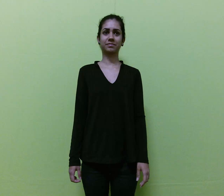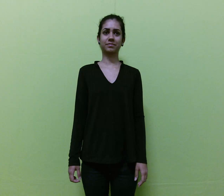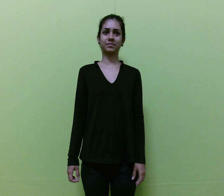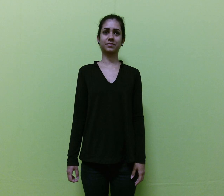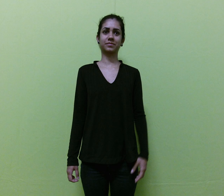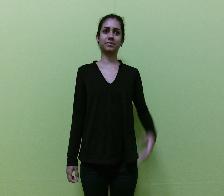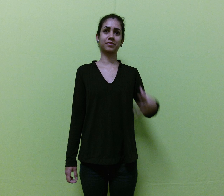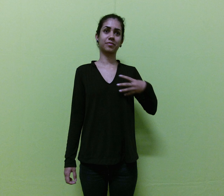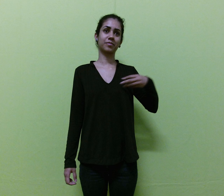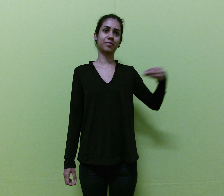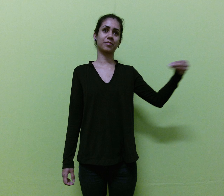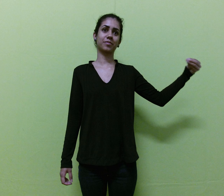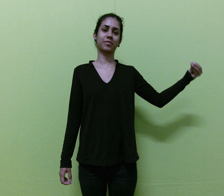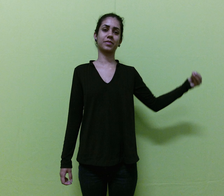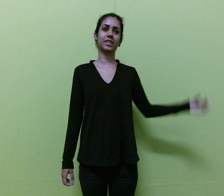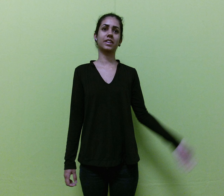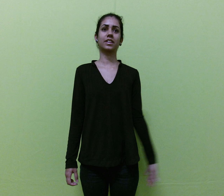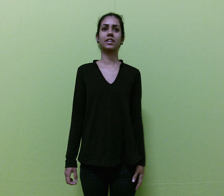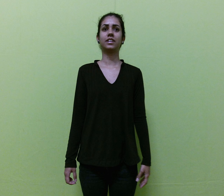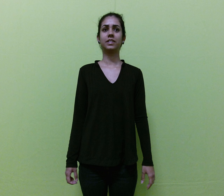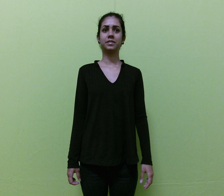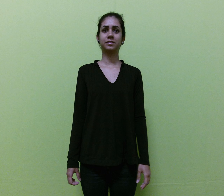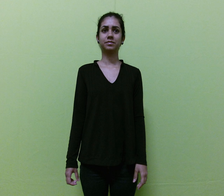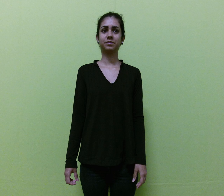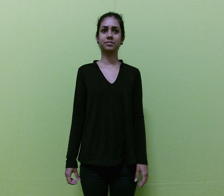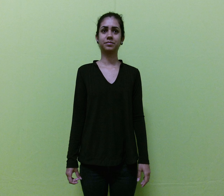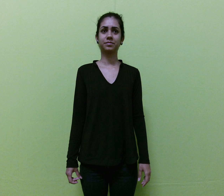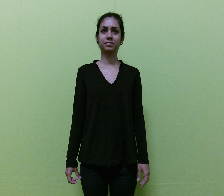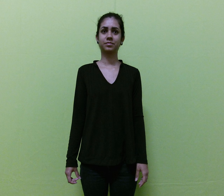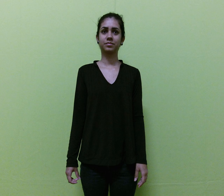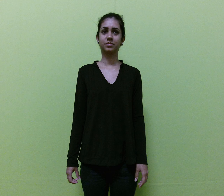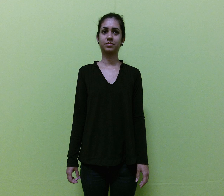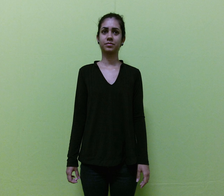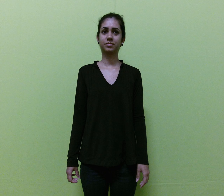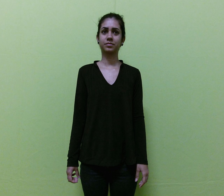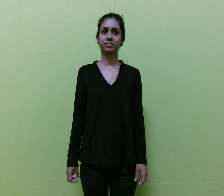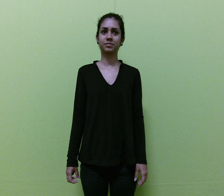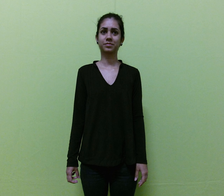filho